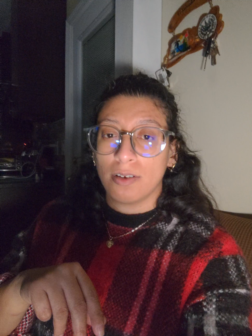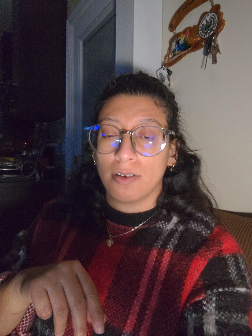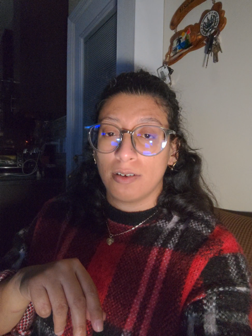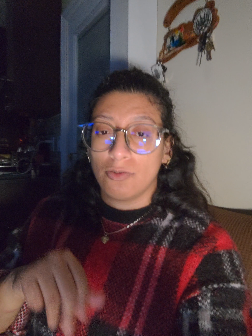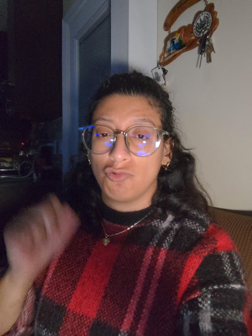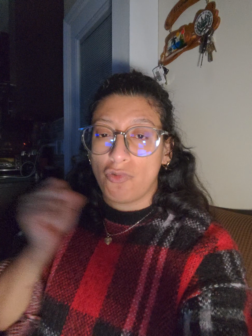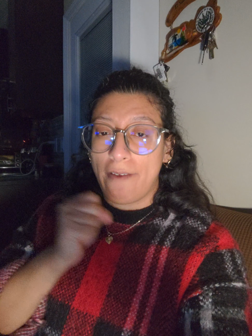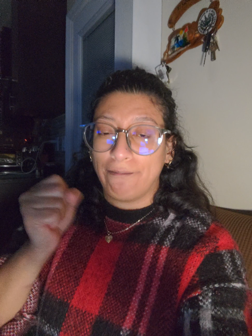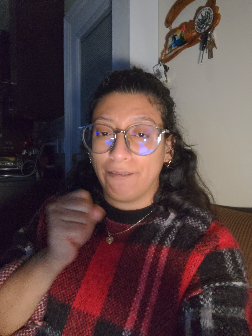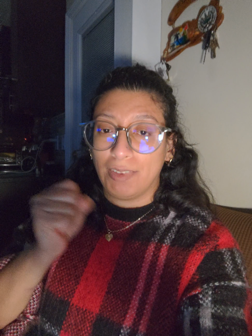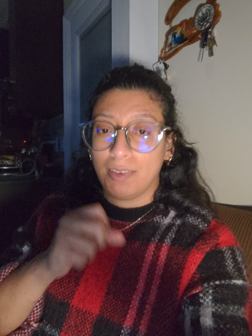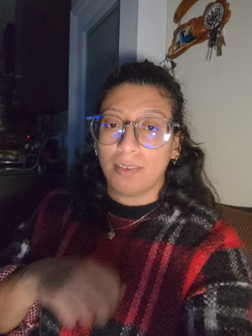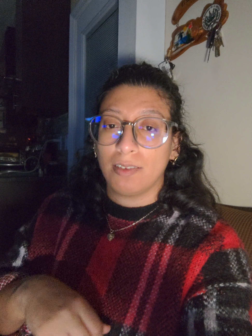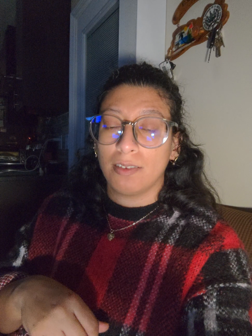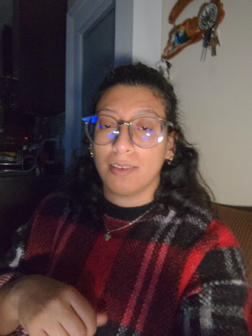refrigerator